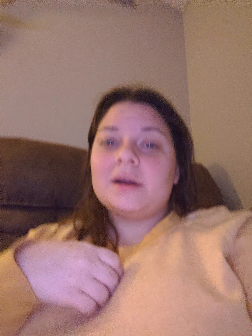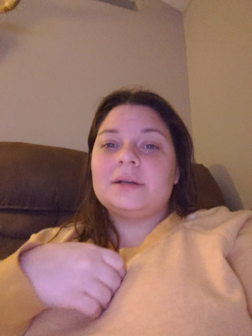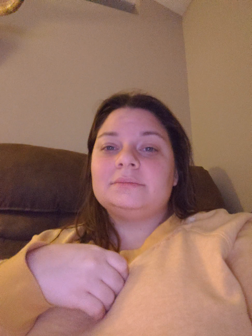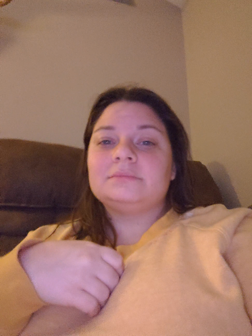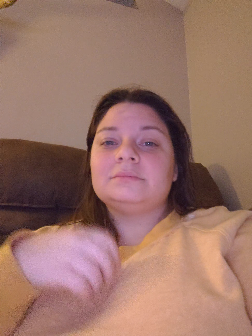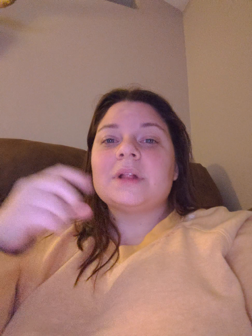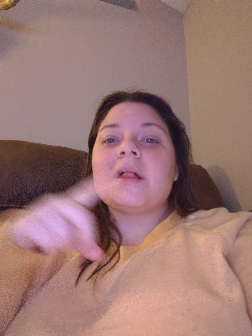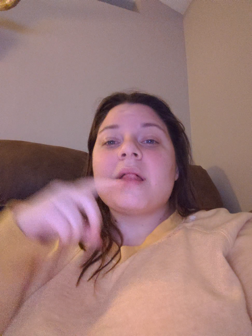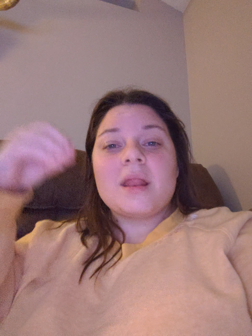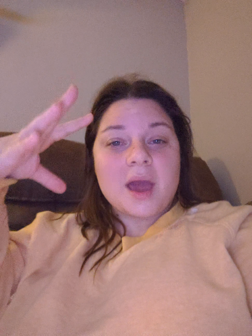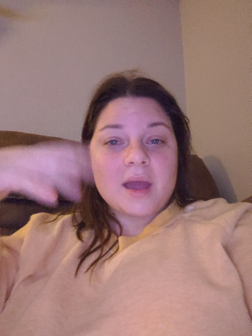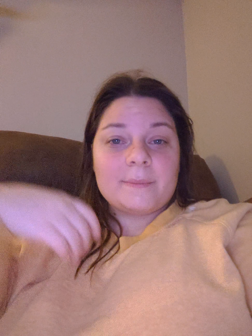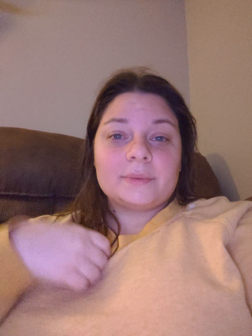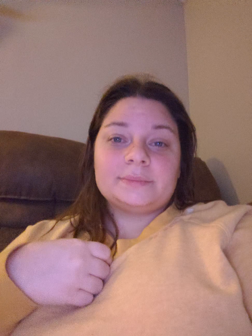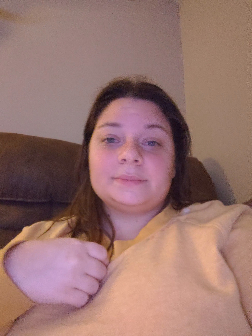lamp